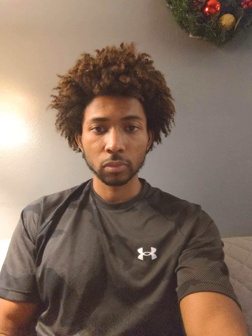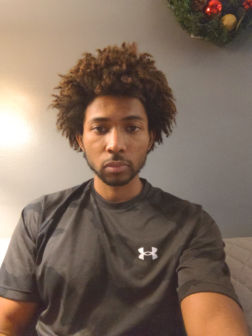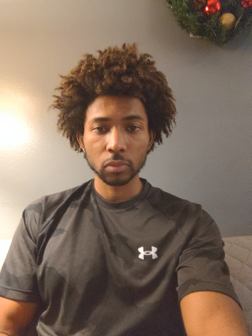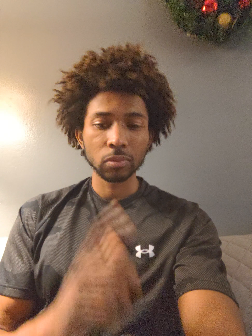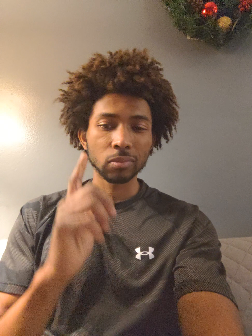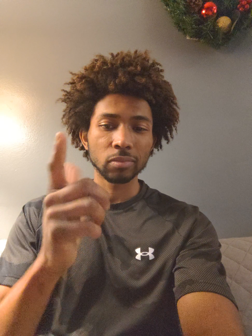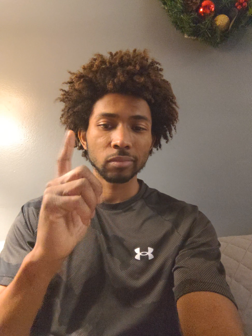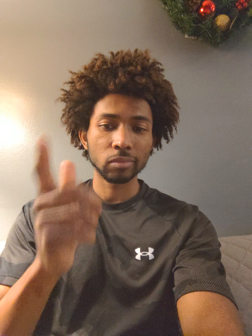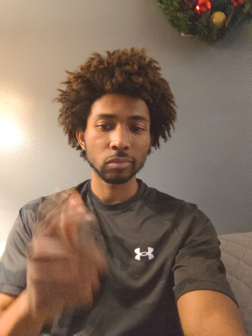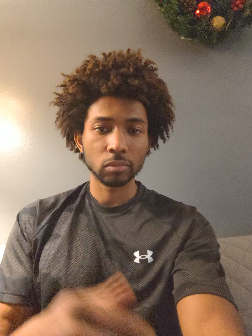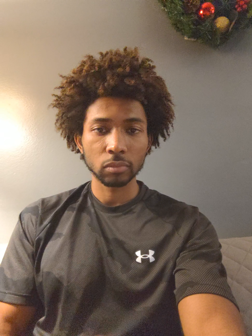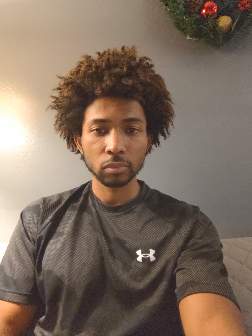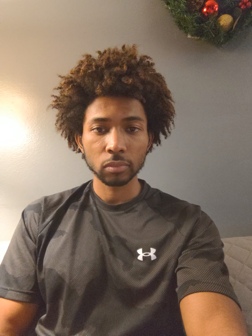later